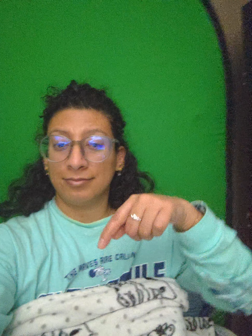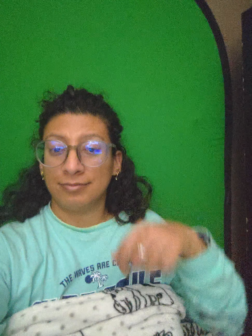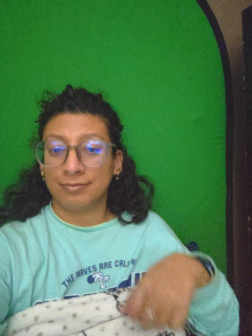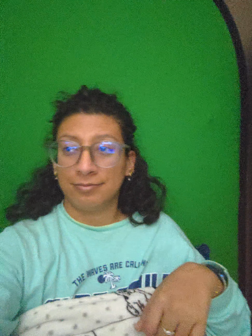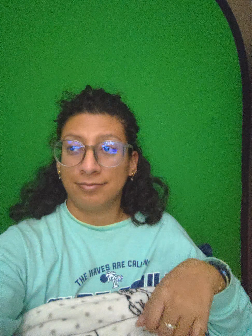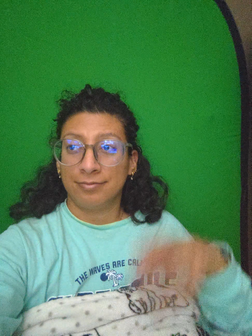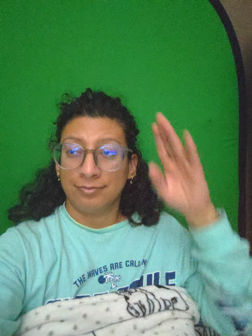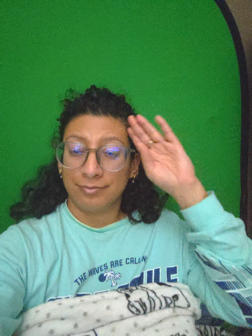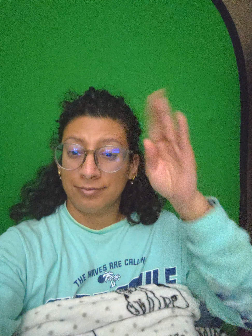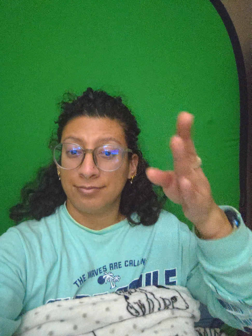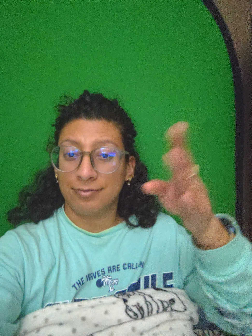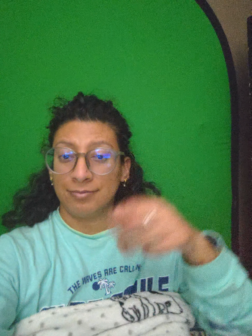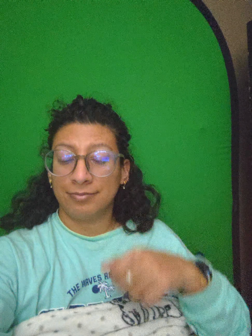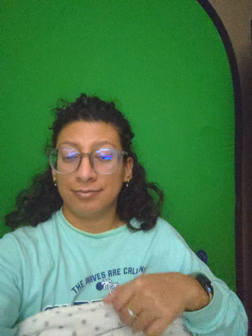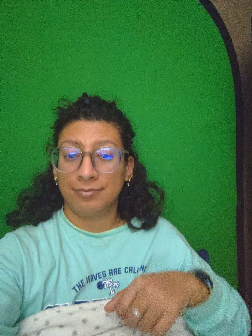will